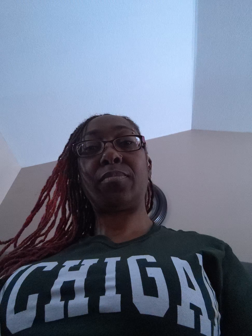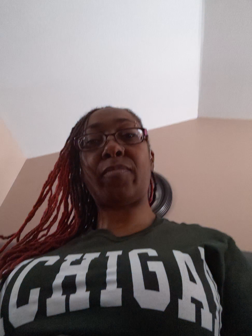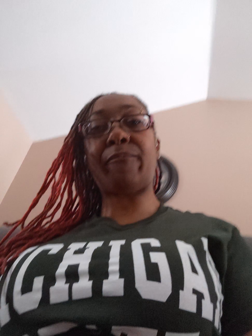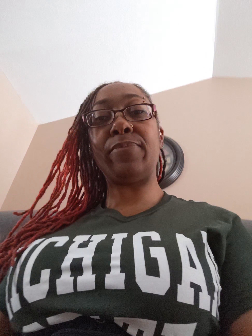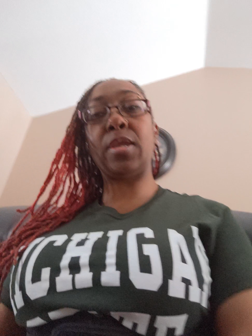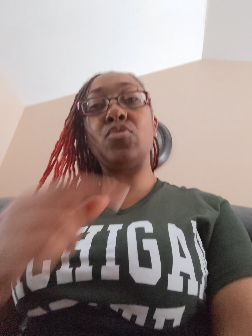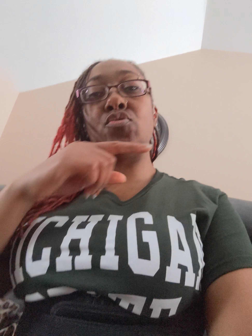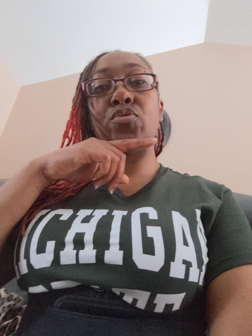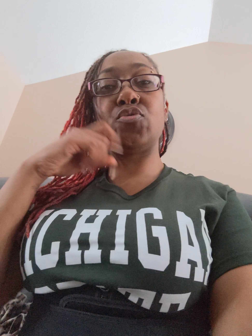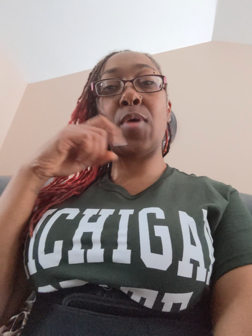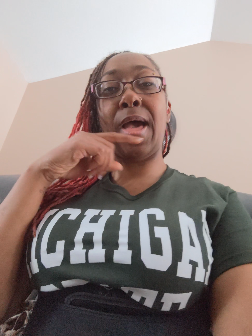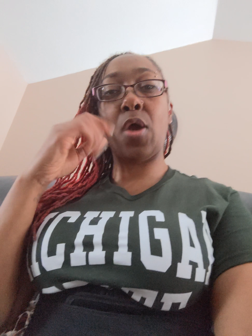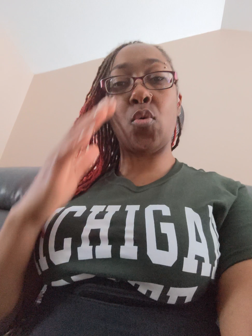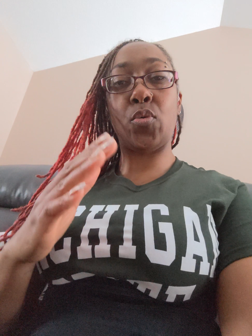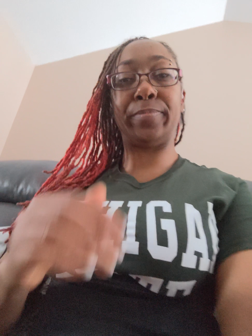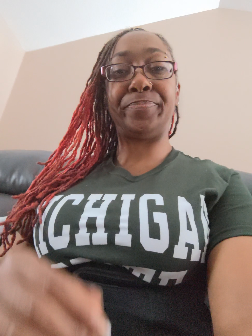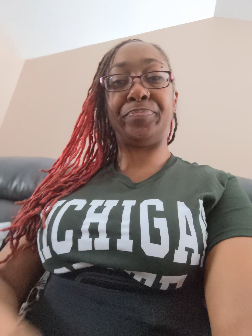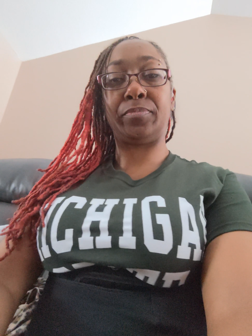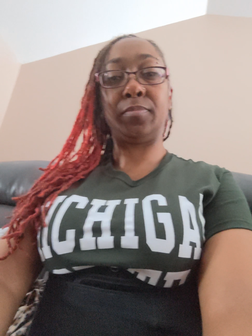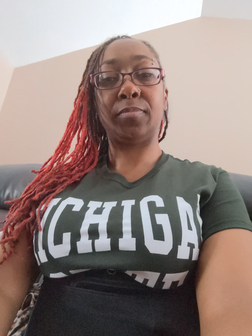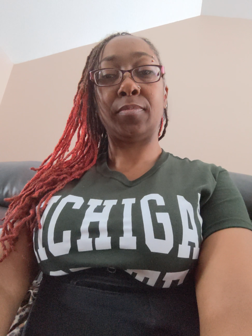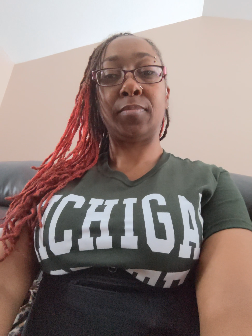dryer